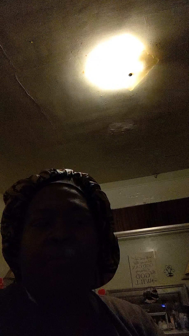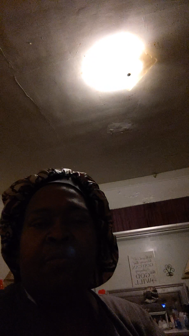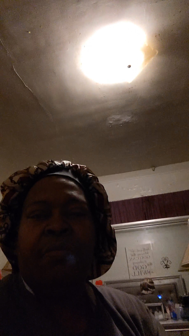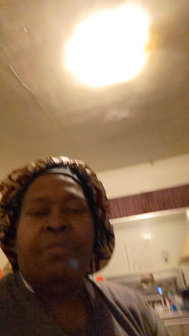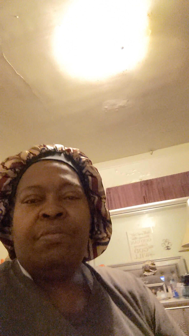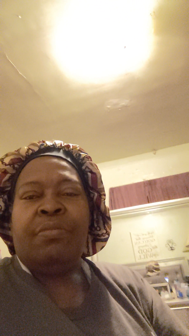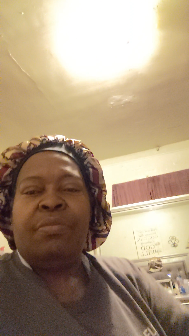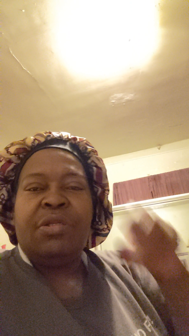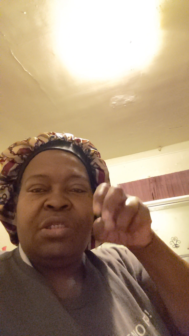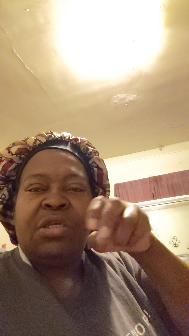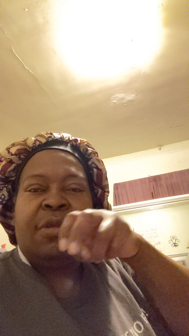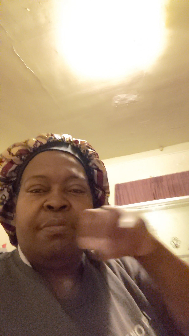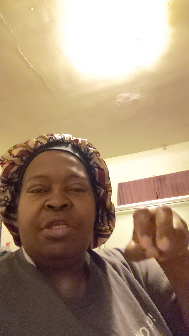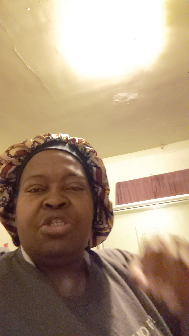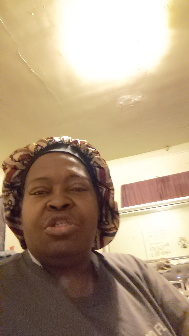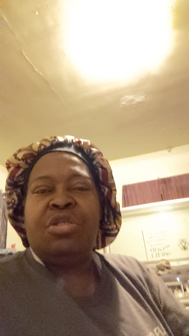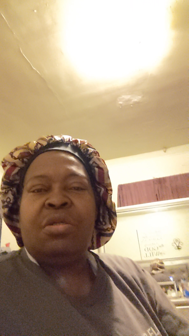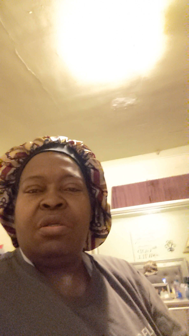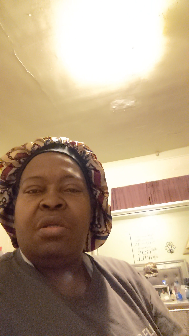bench